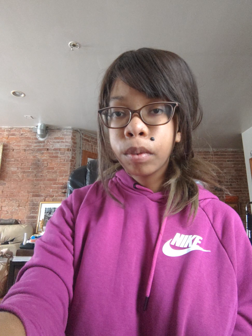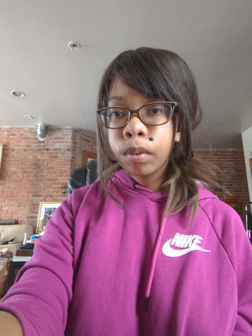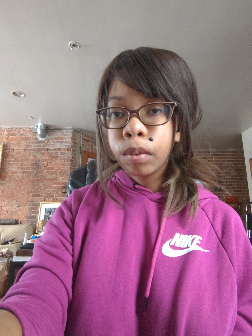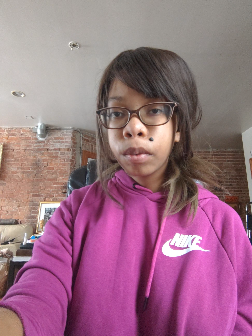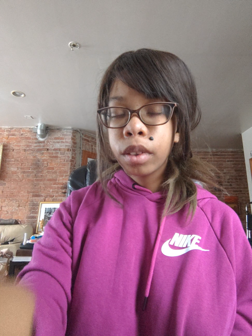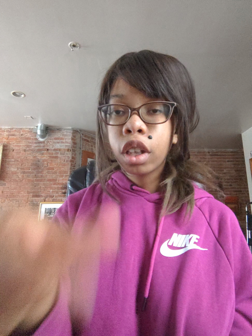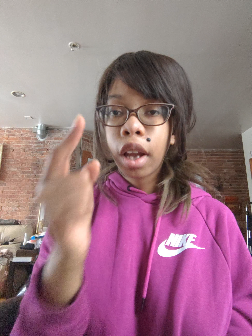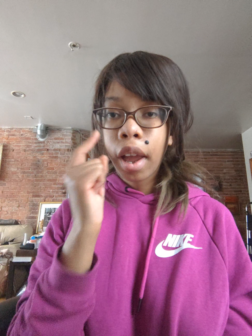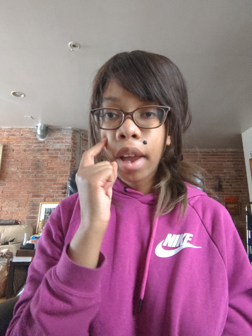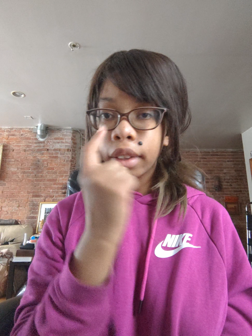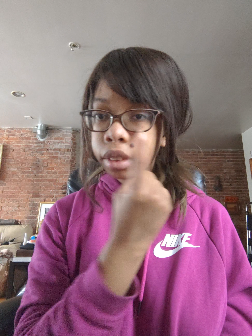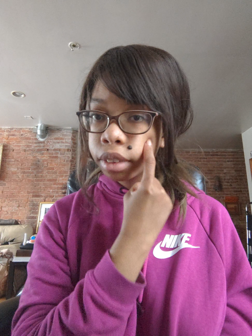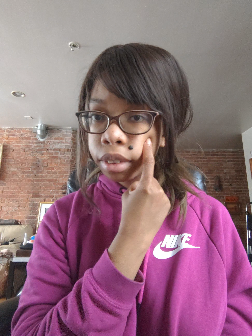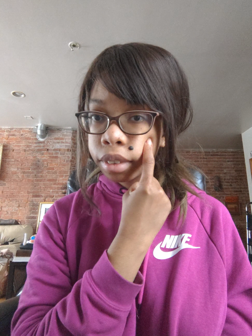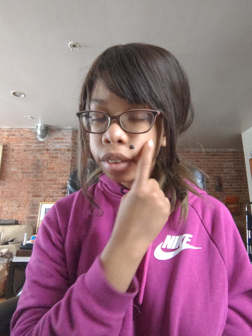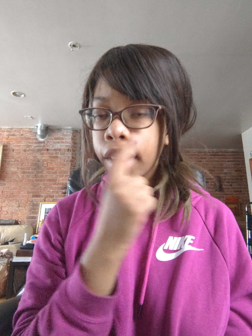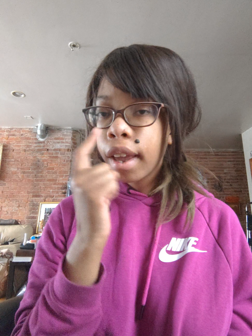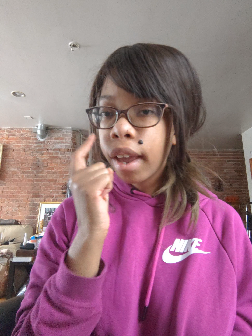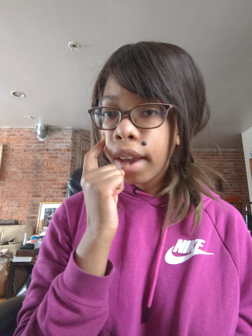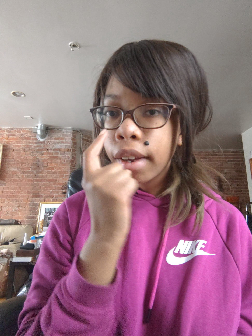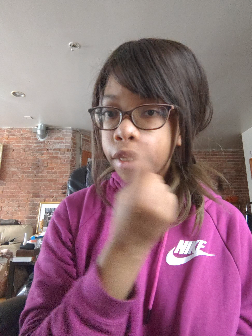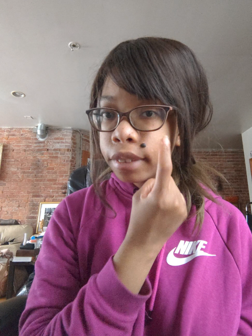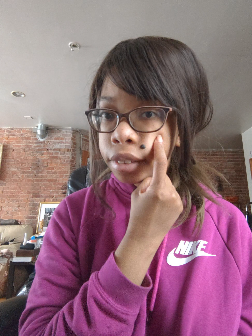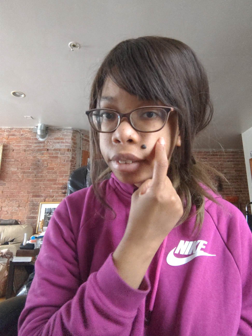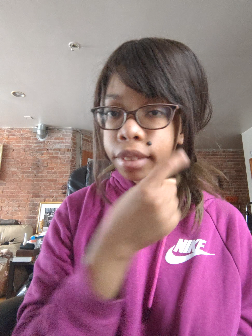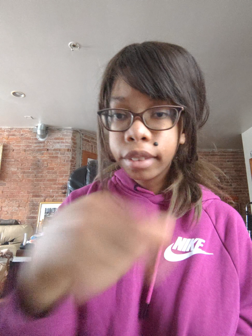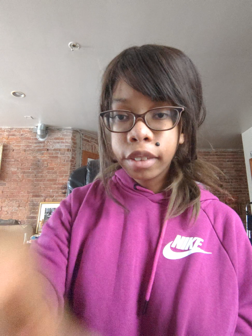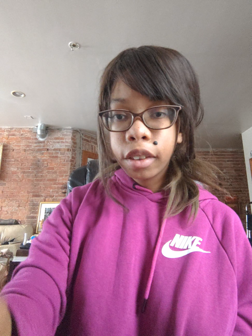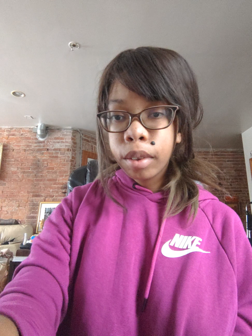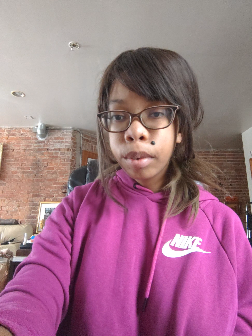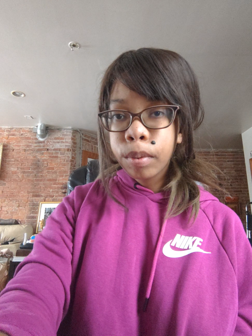eye